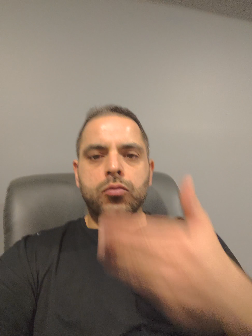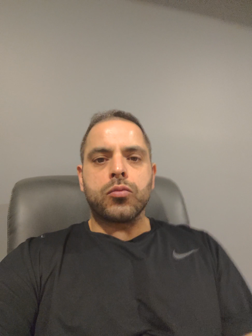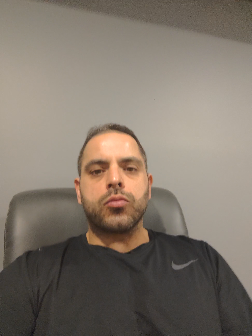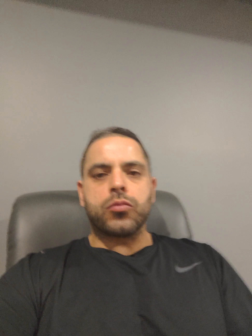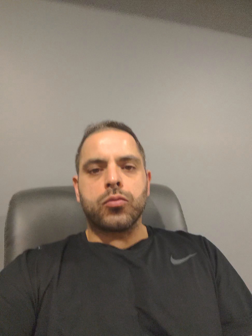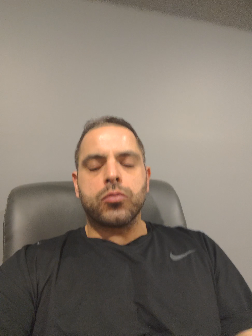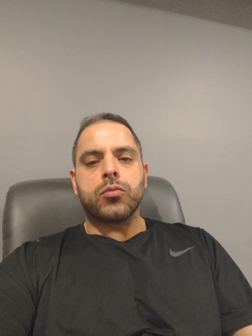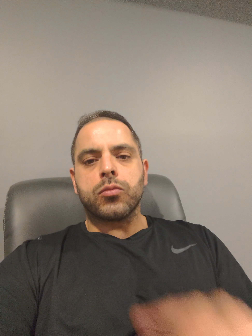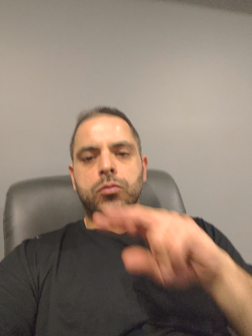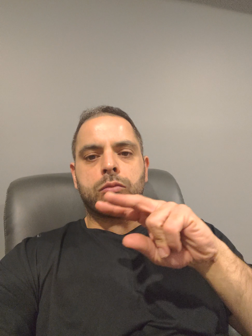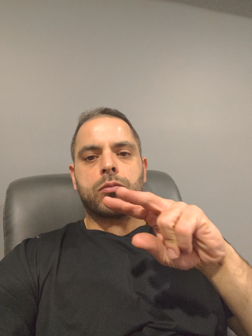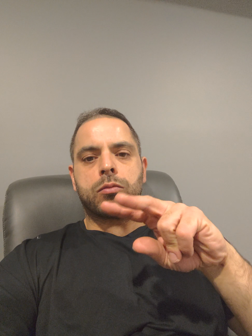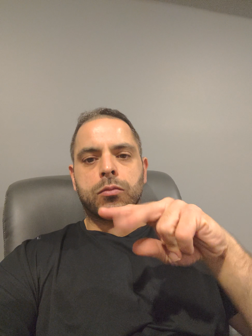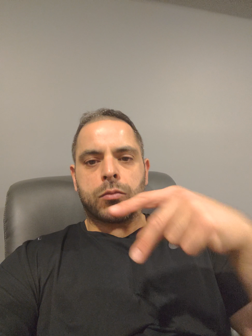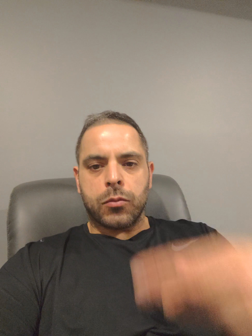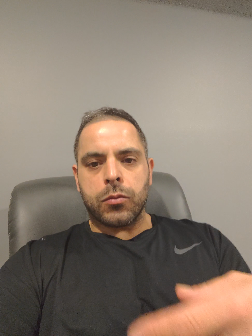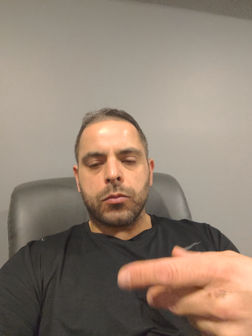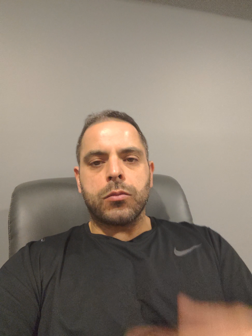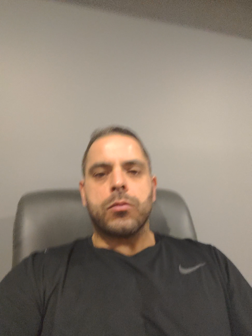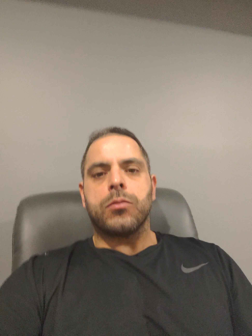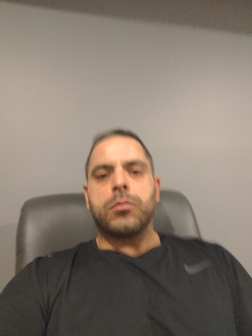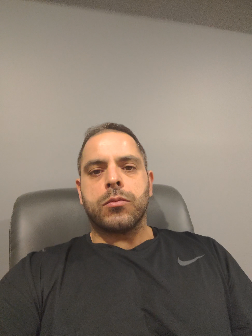fall